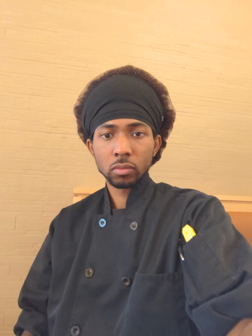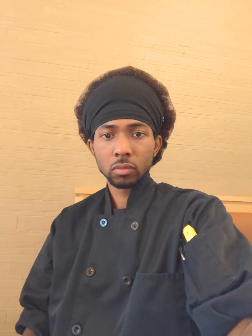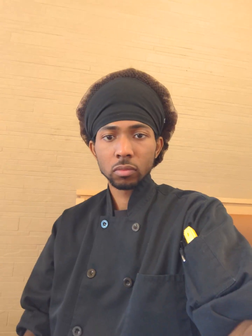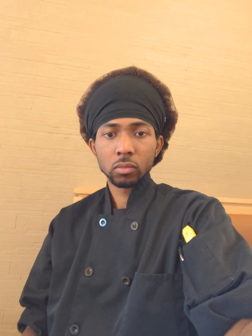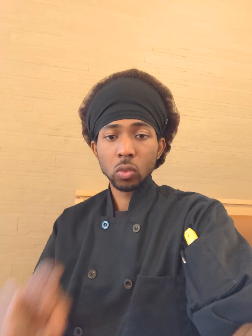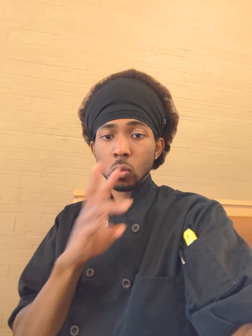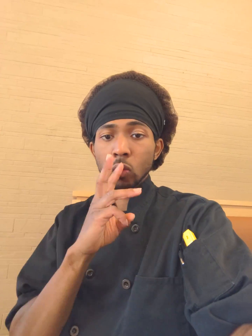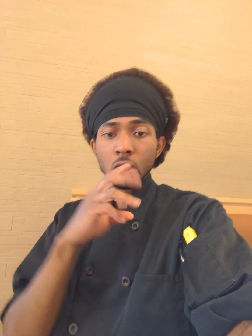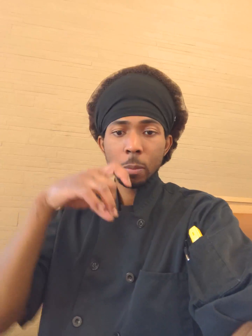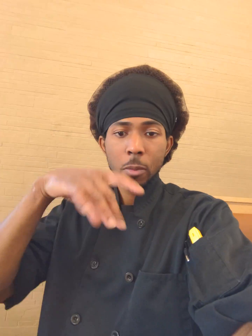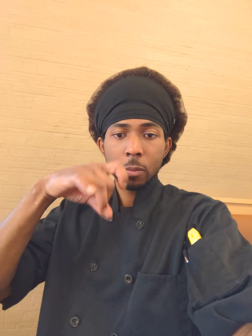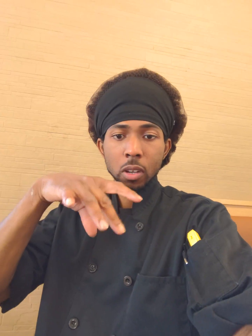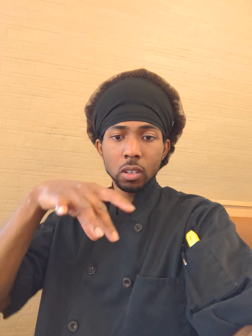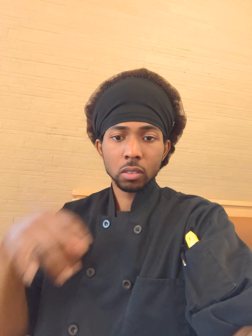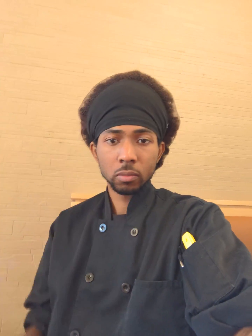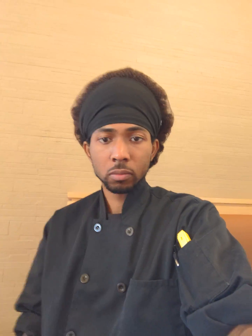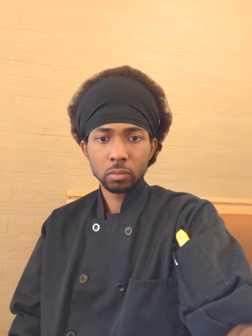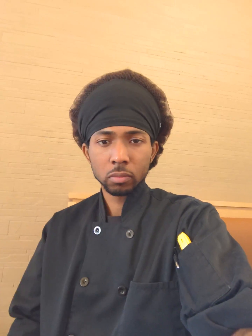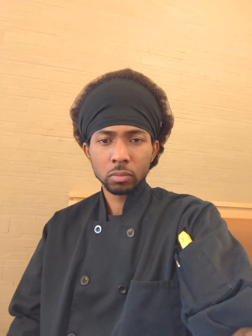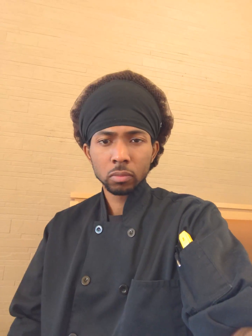melon